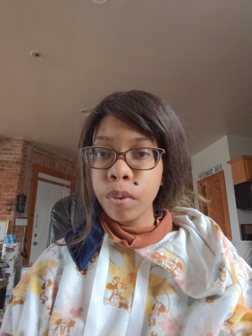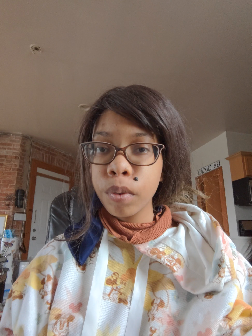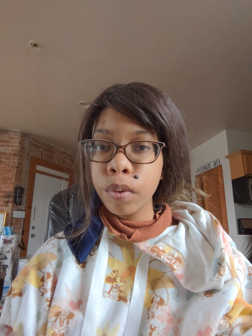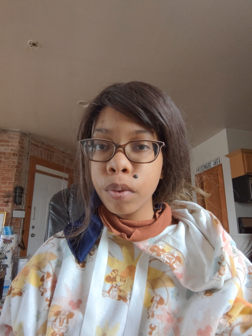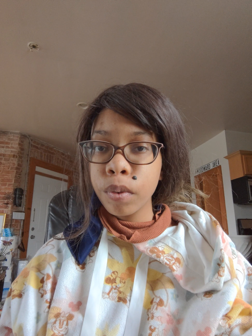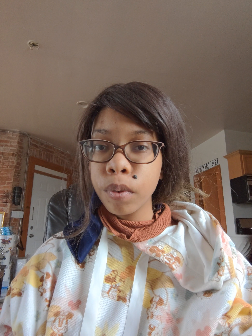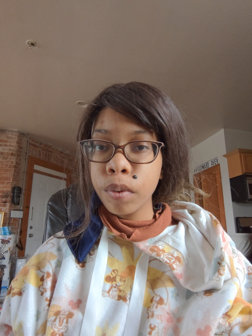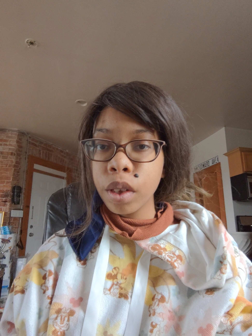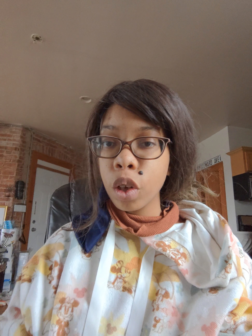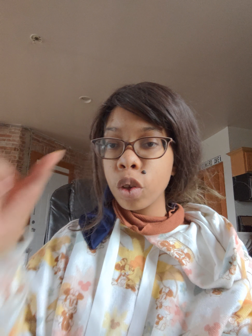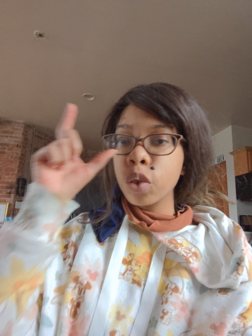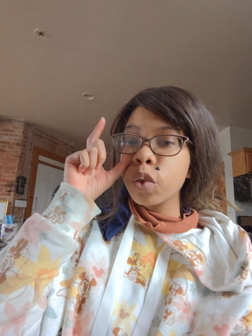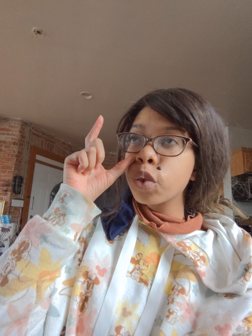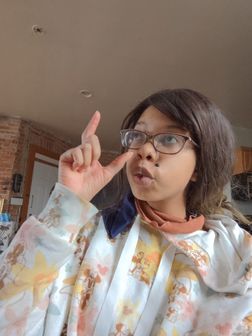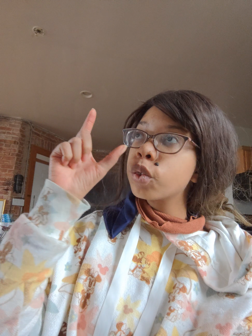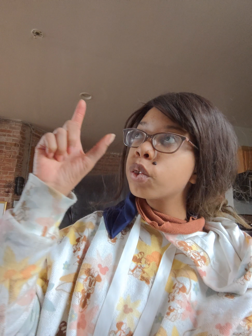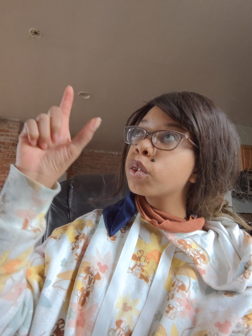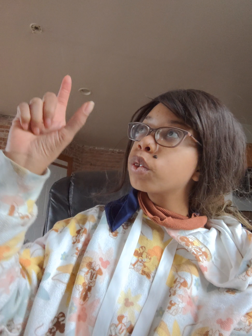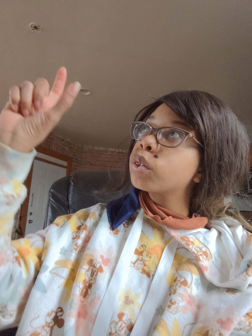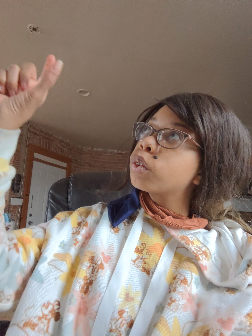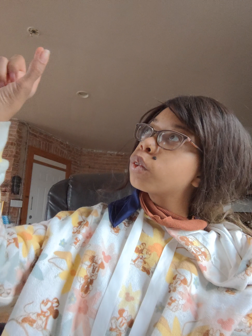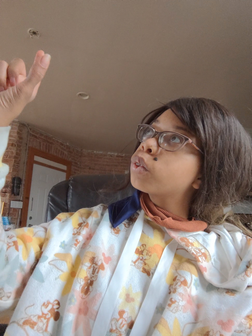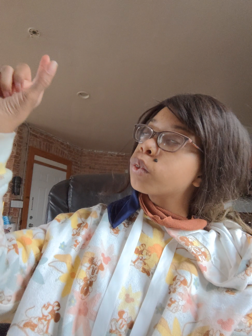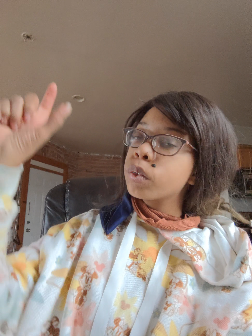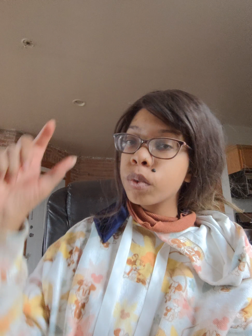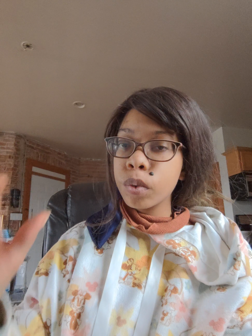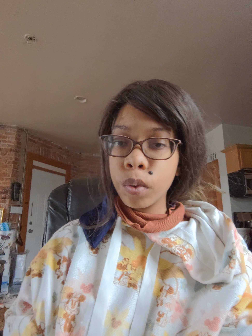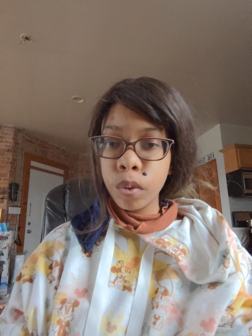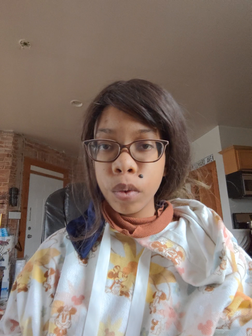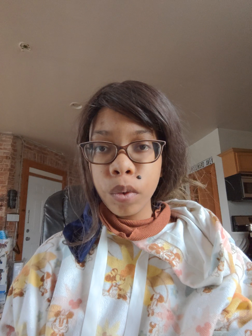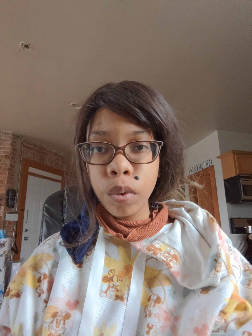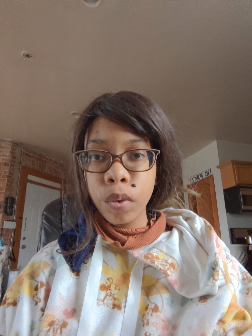moon